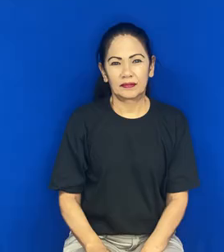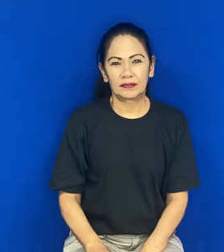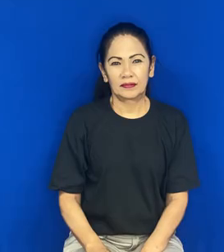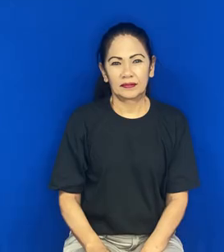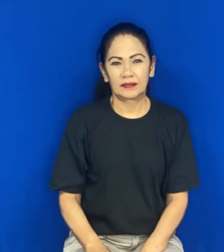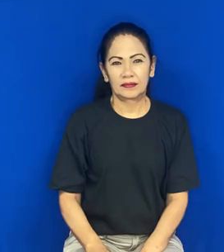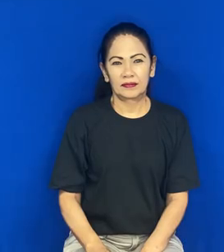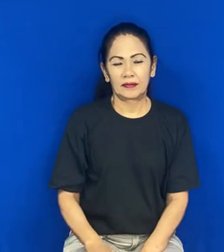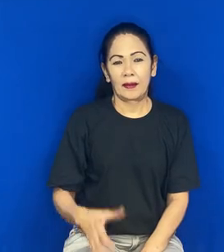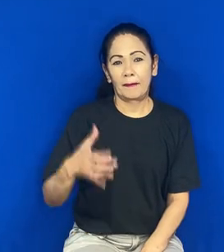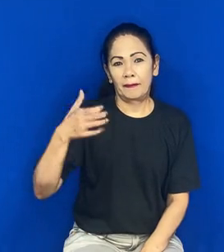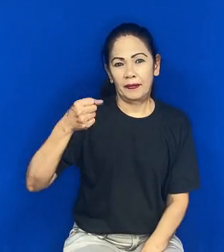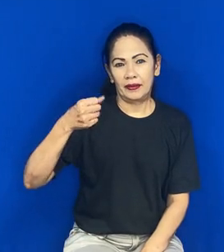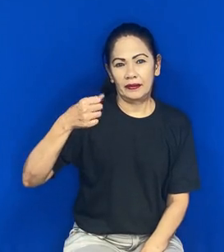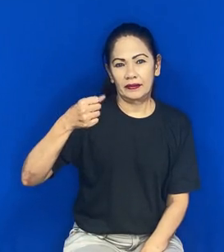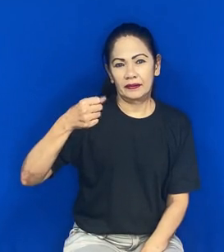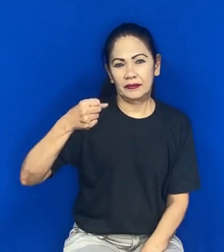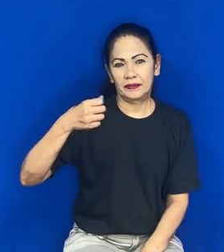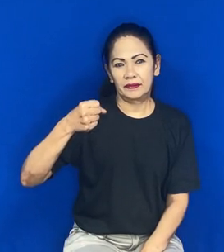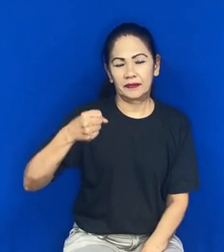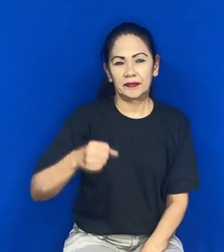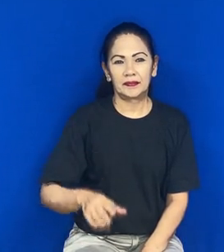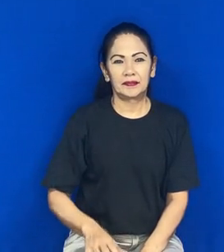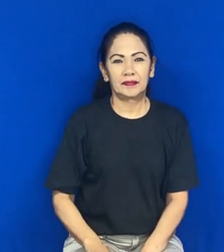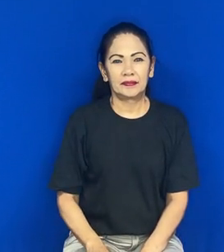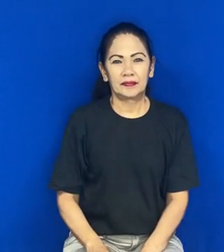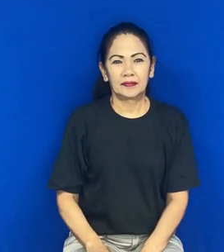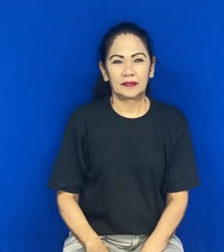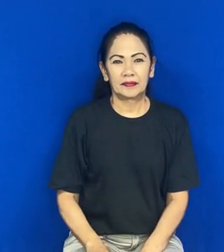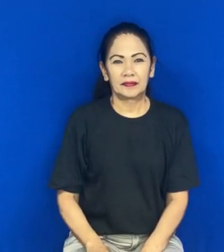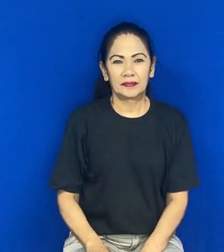milk